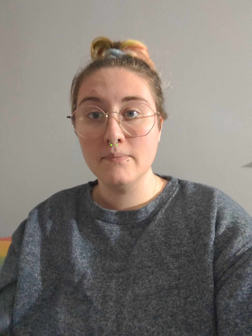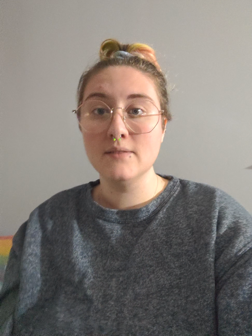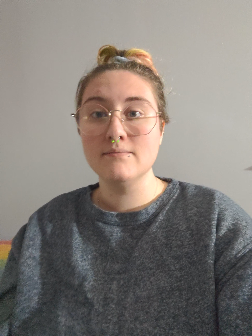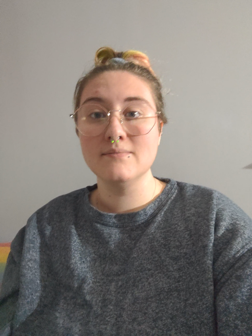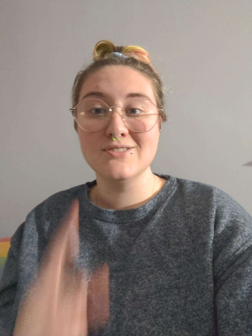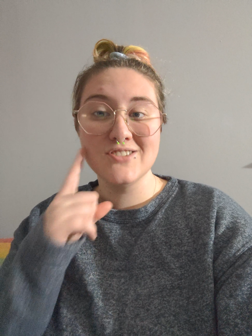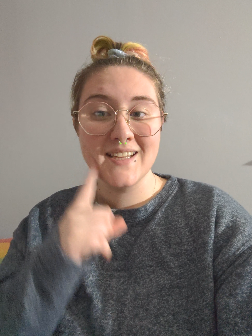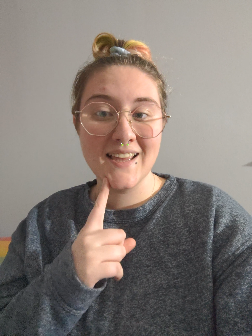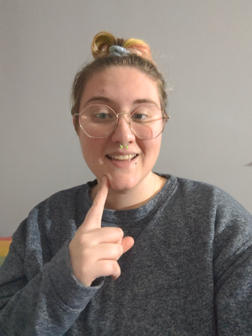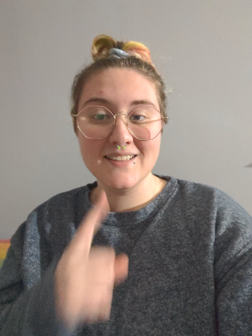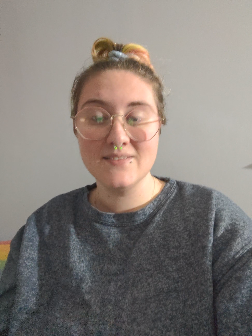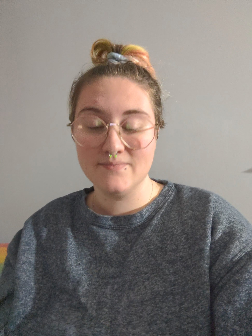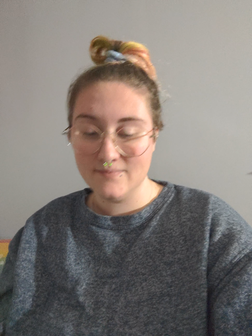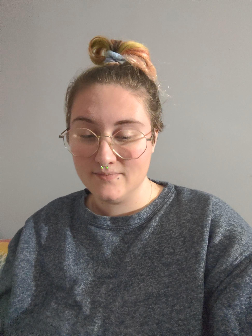cheek